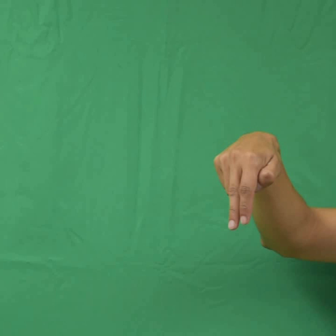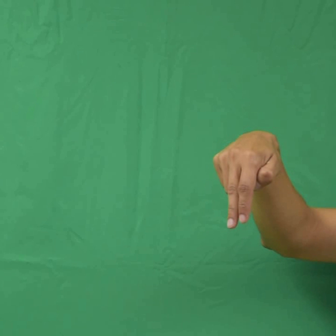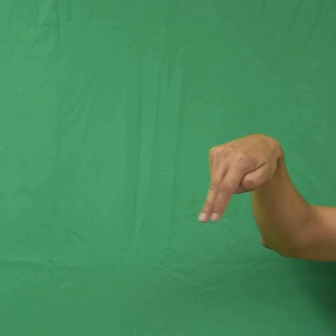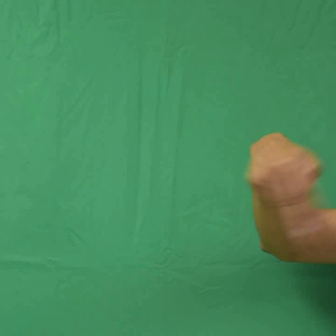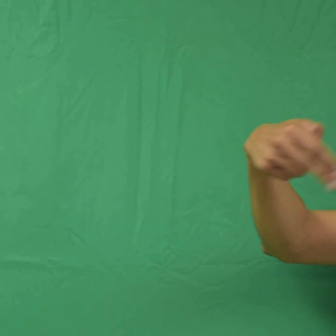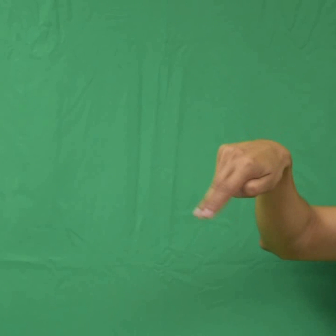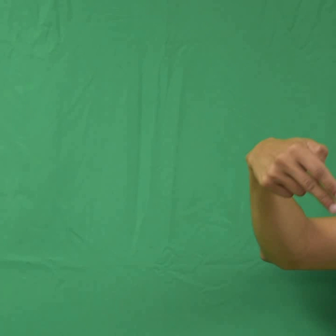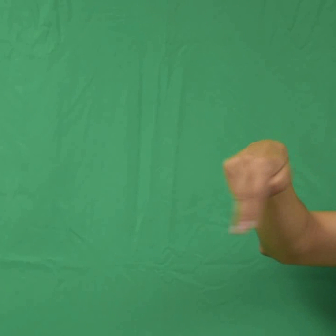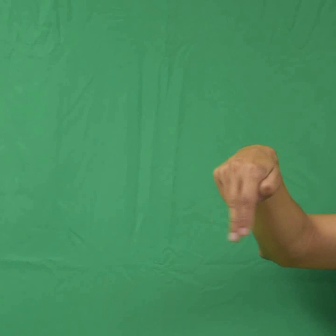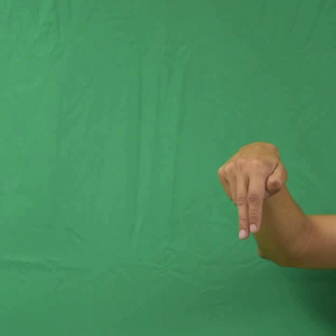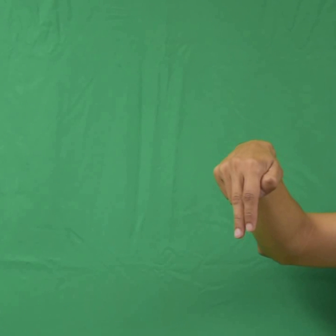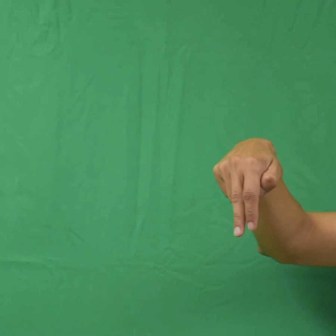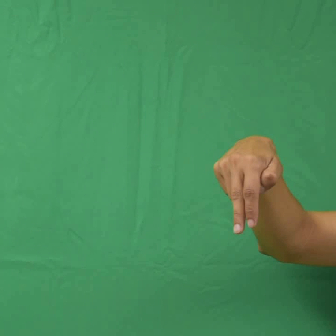Ñ